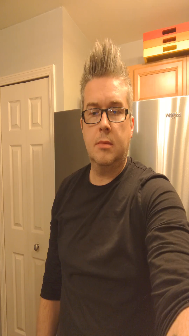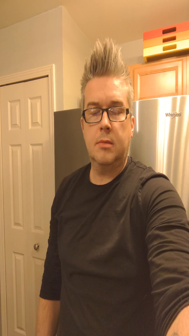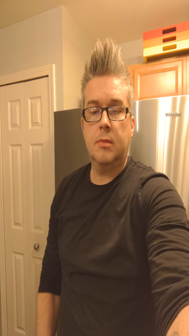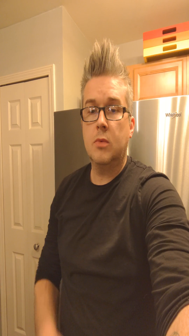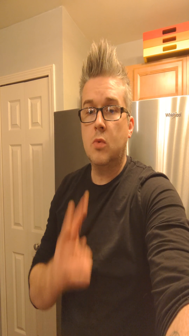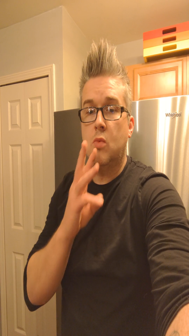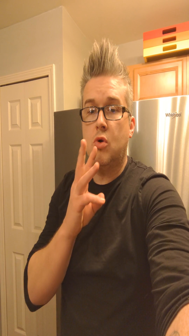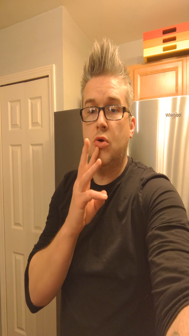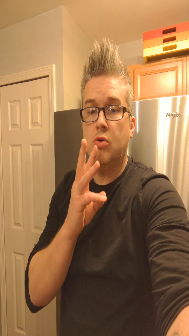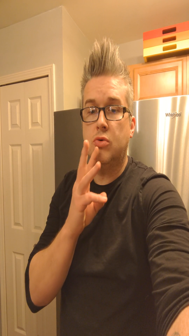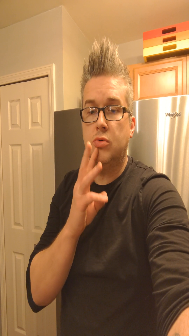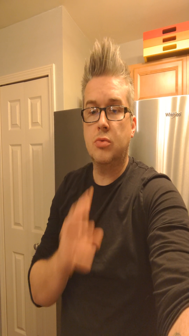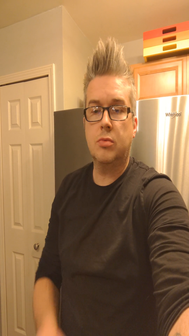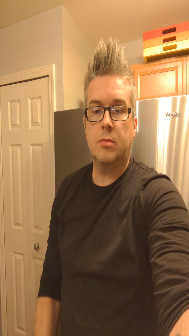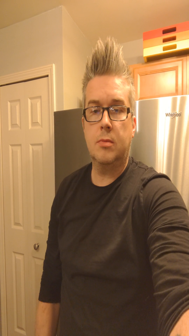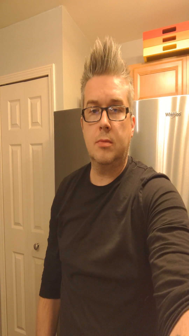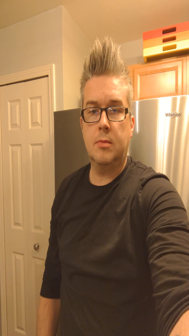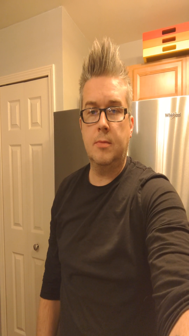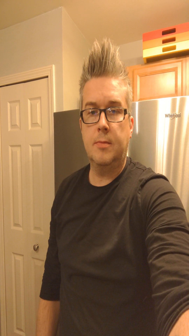water